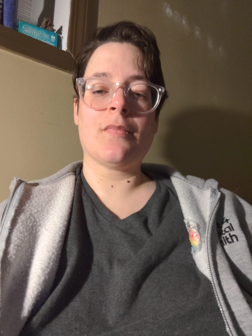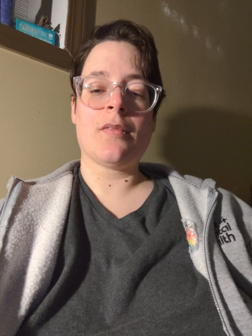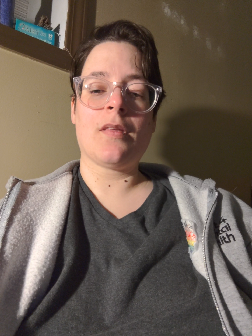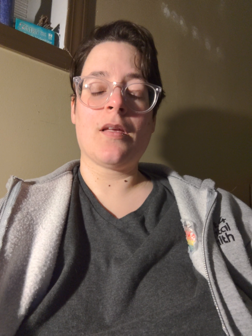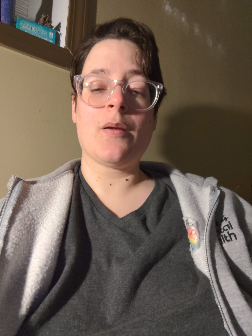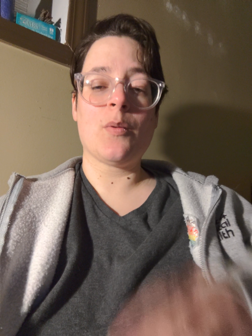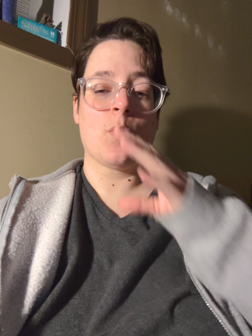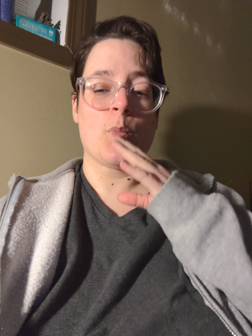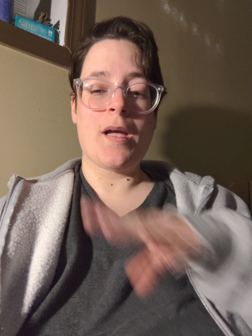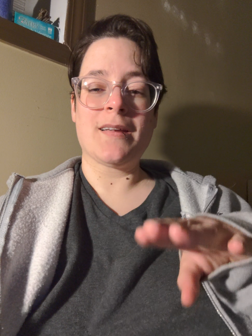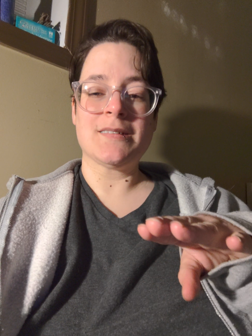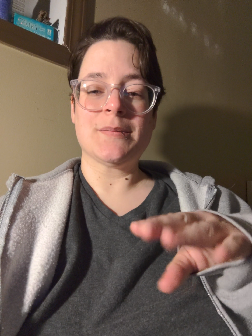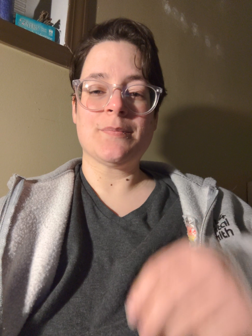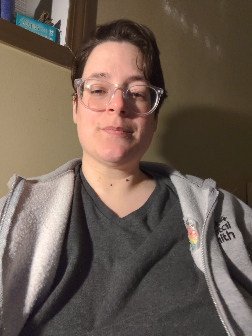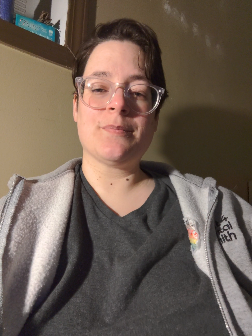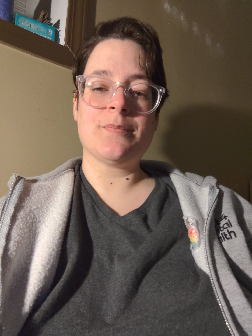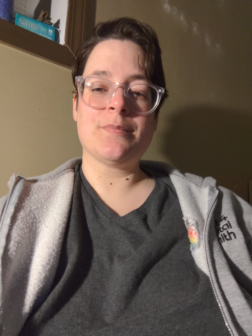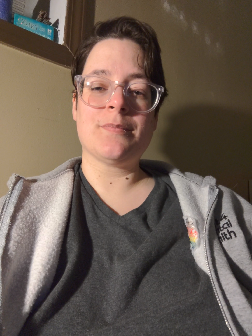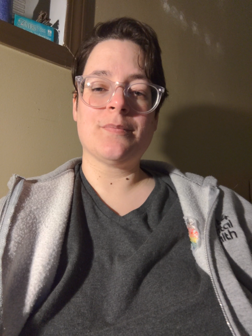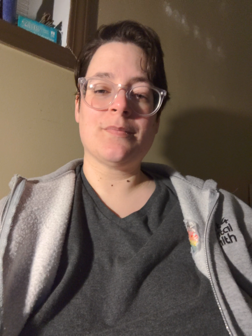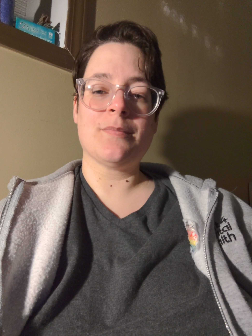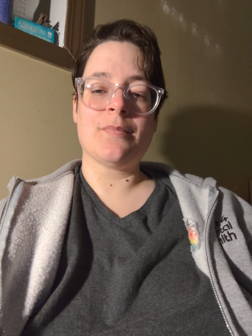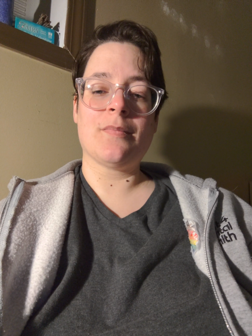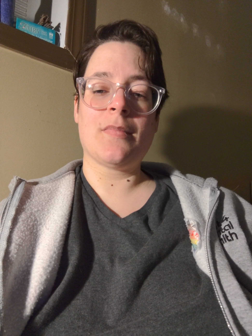quiet